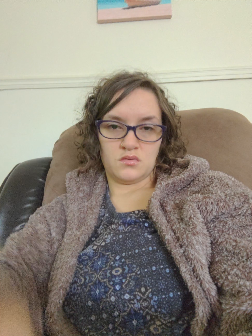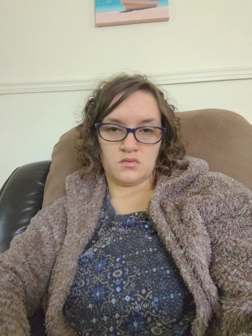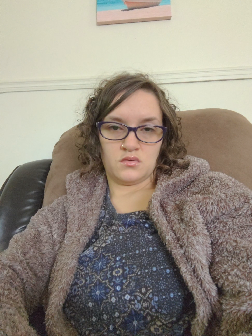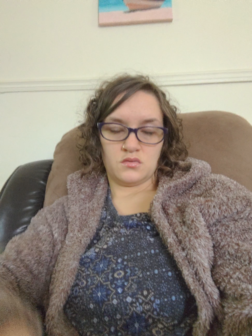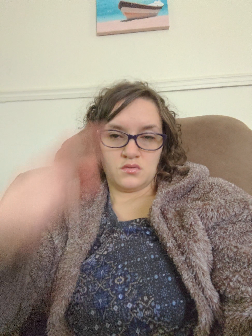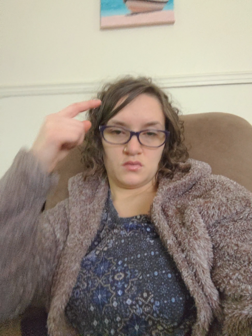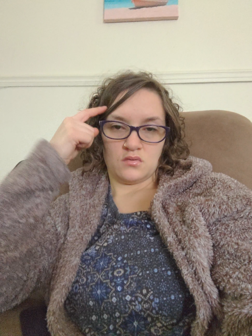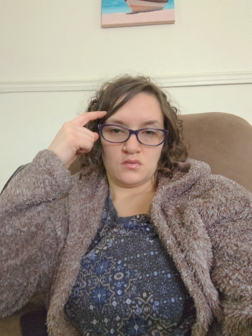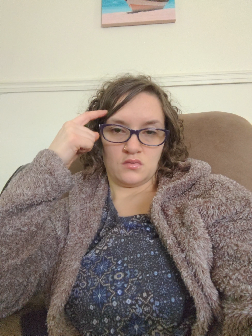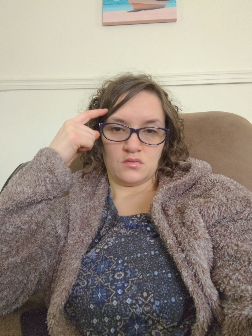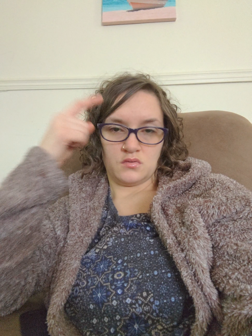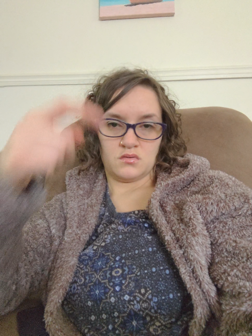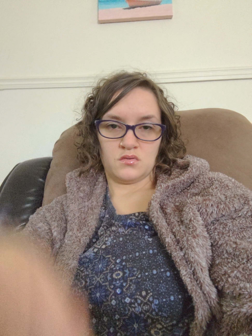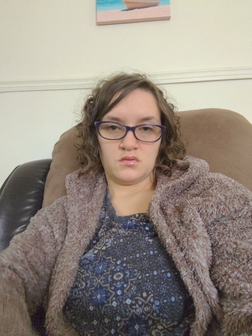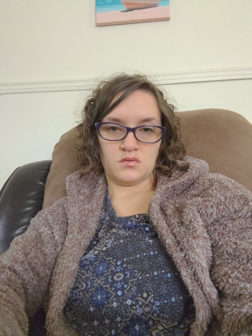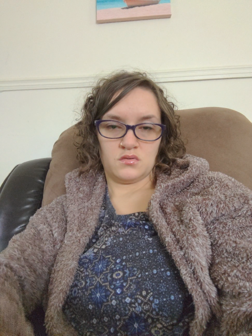think